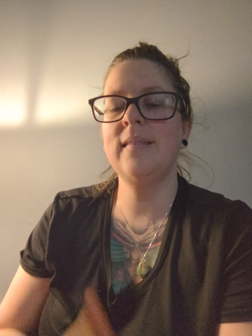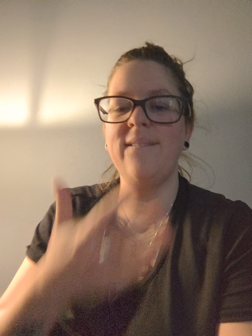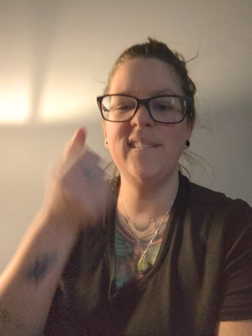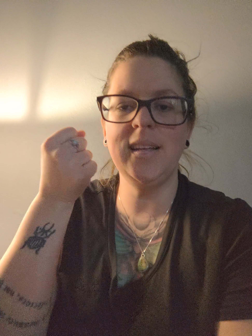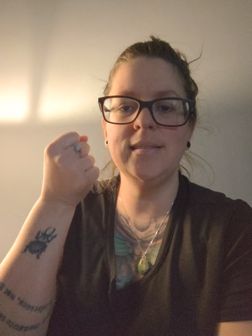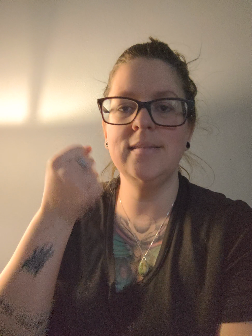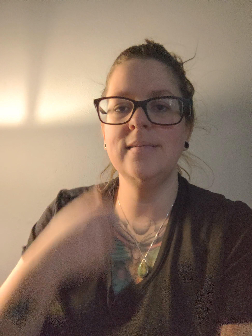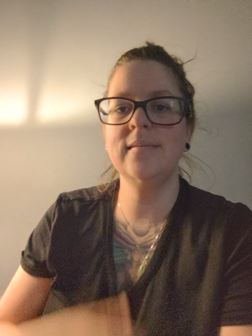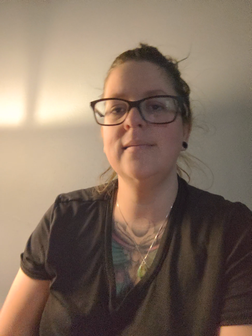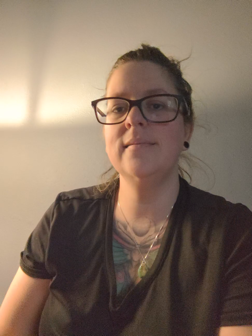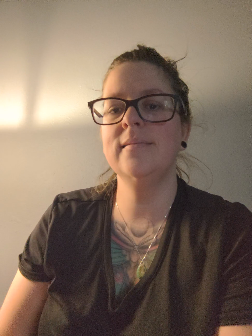fast